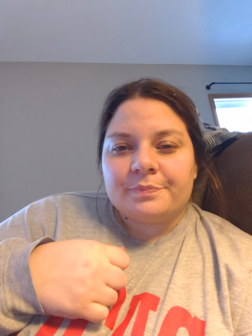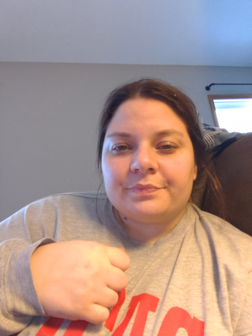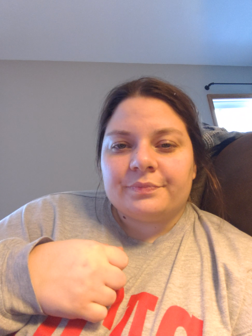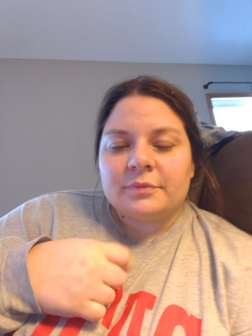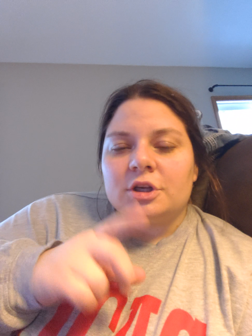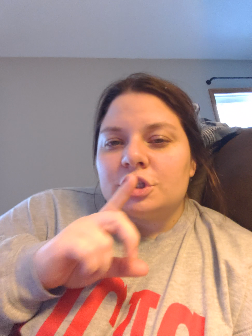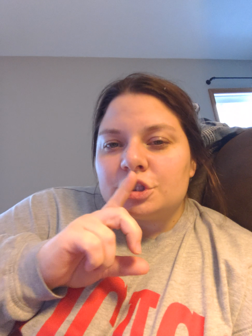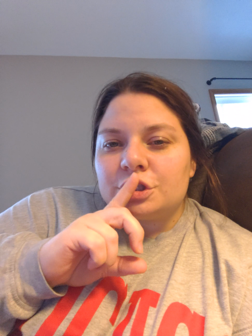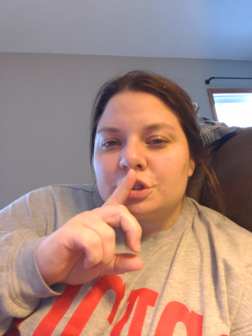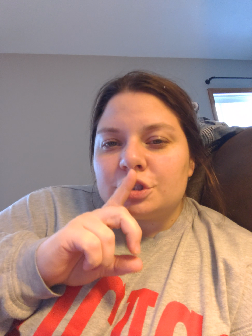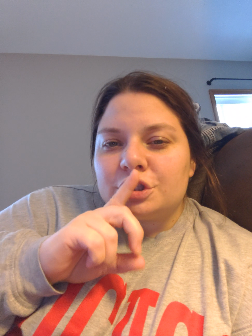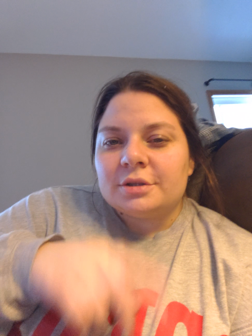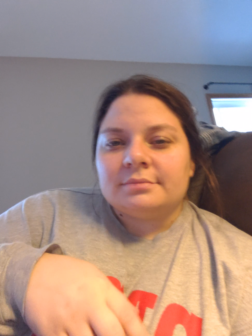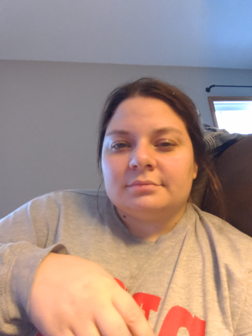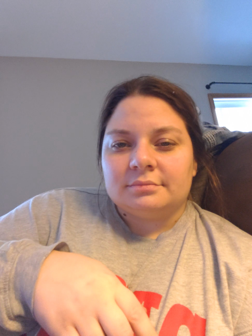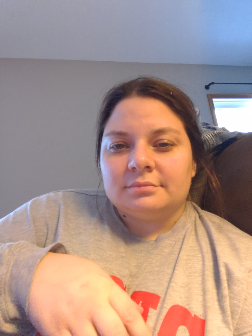shhh